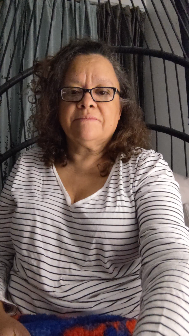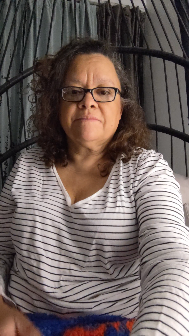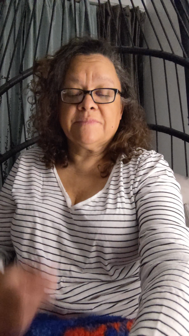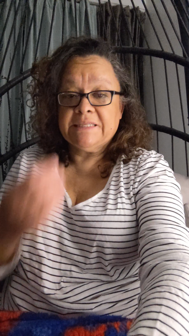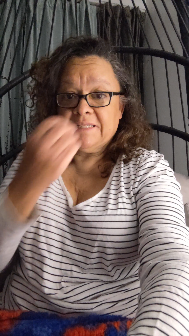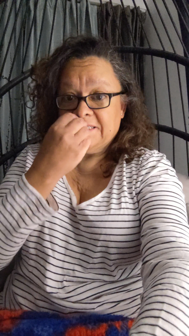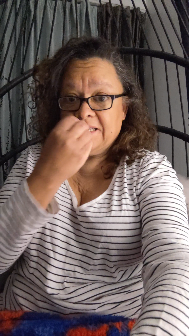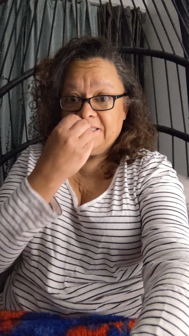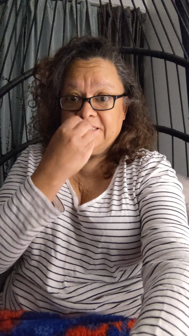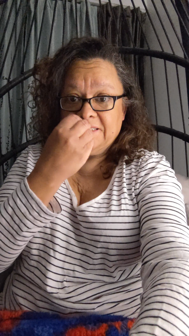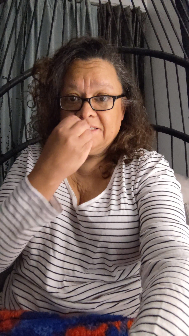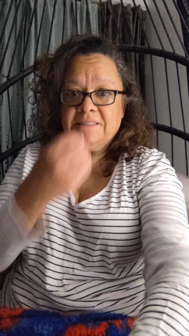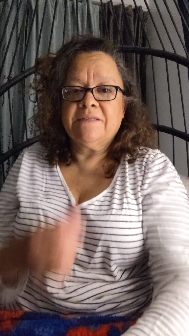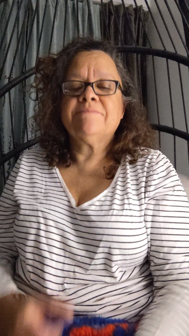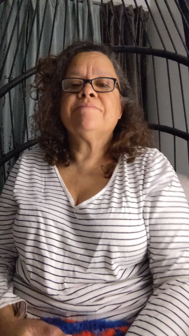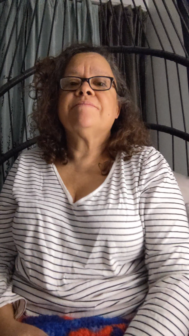eat